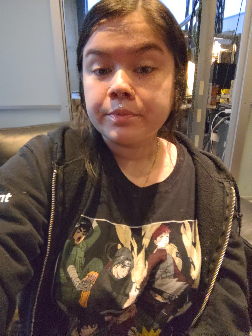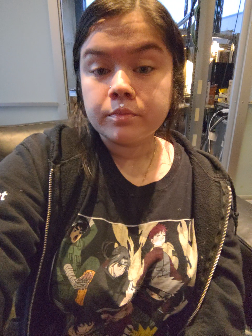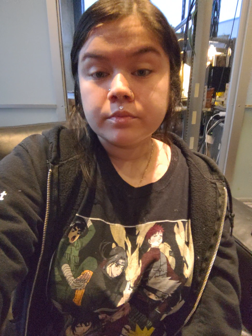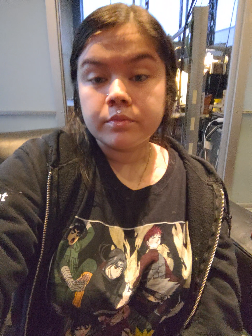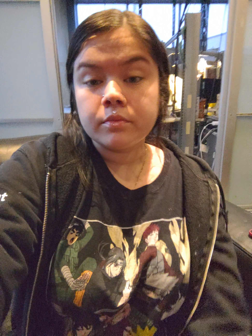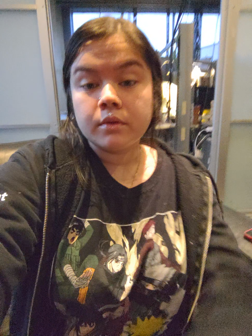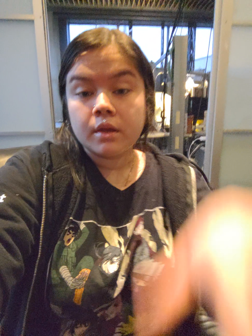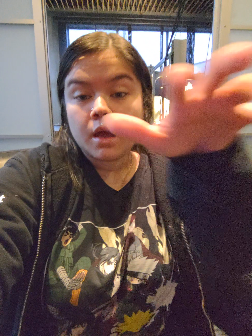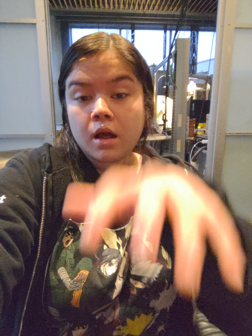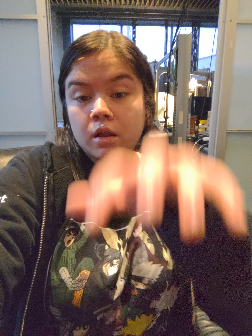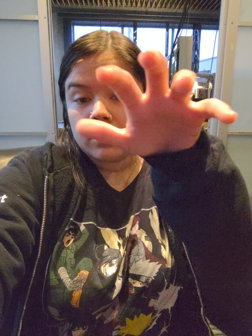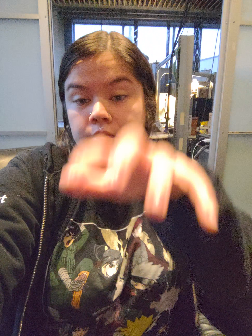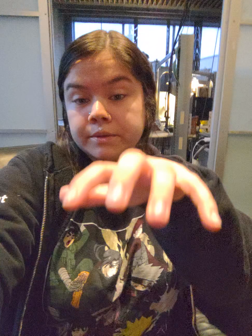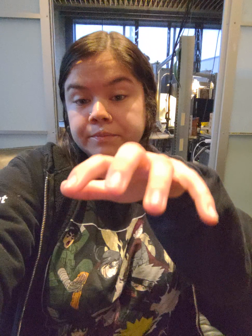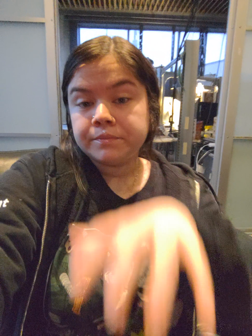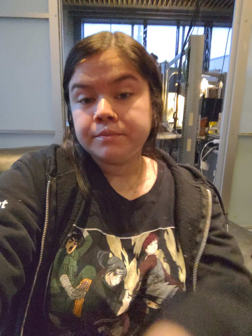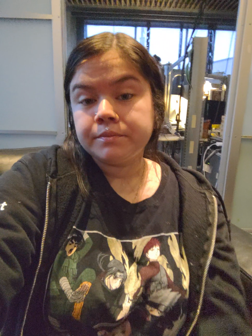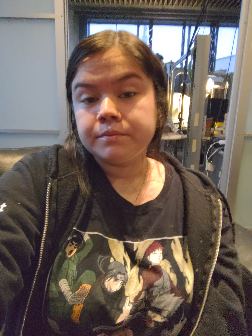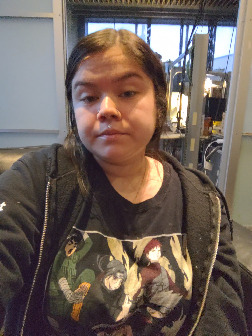alligator